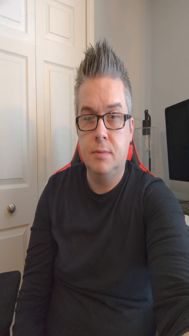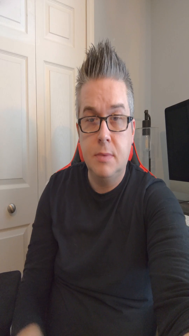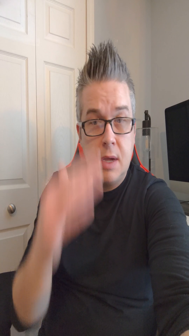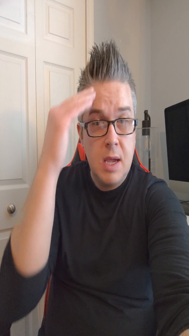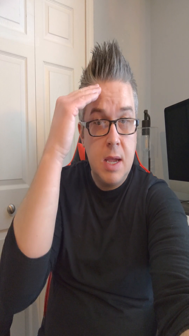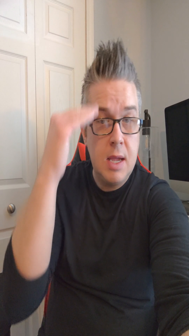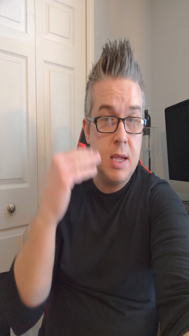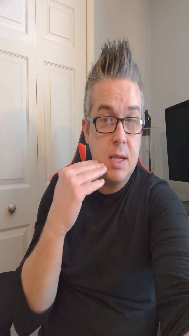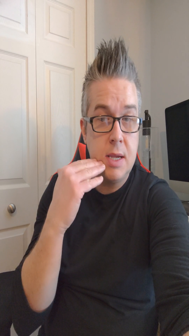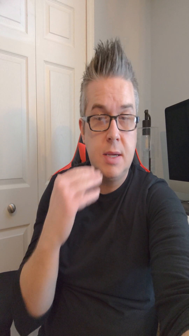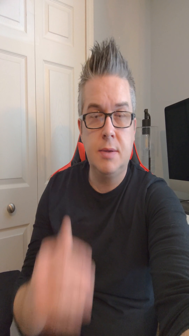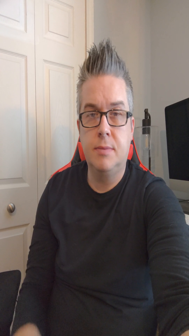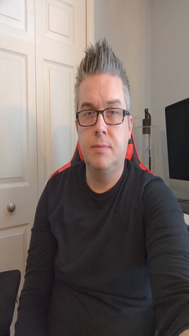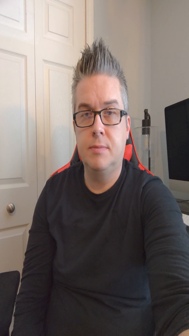head